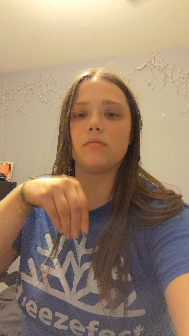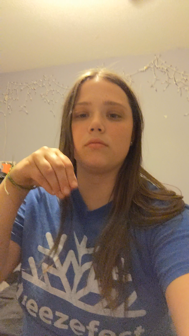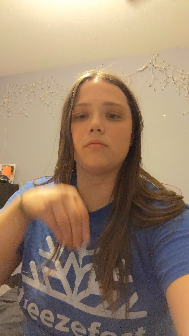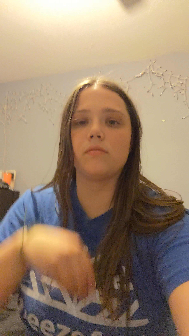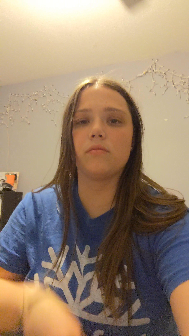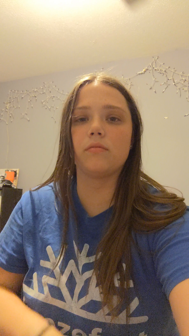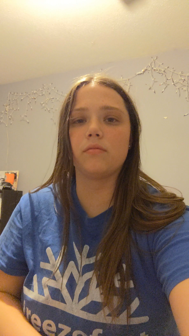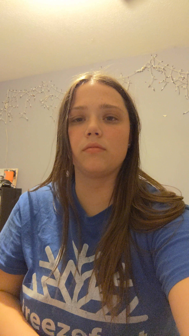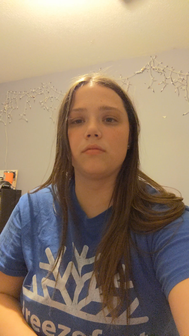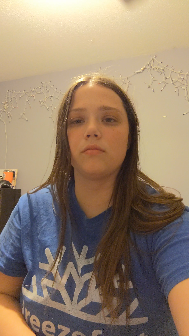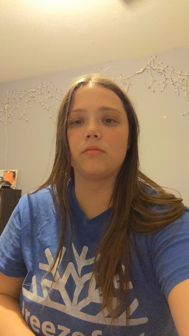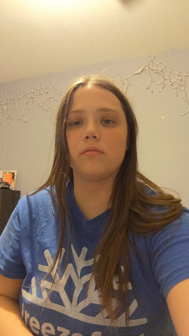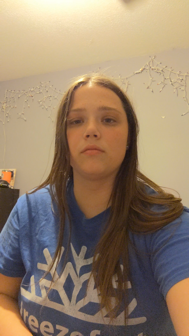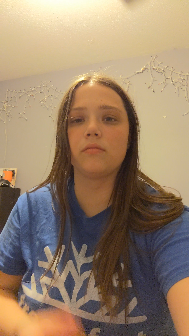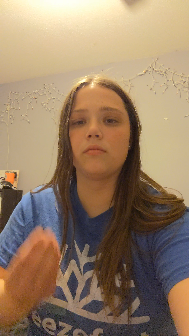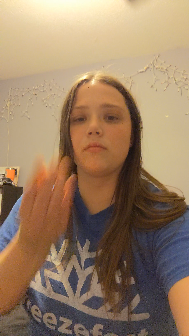plants